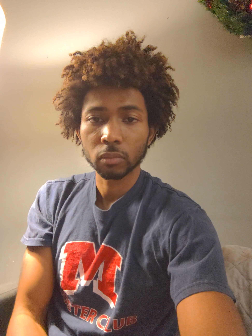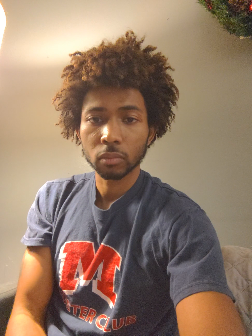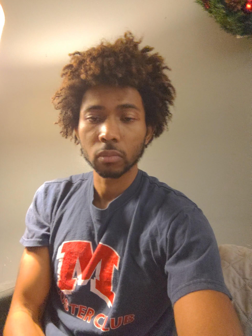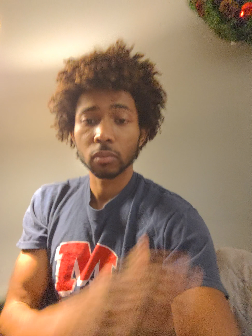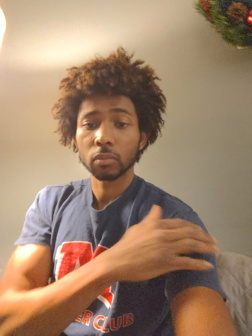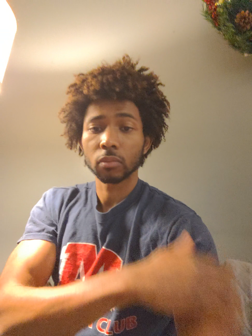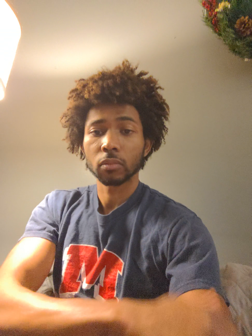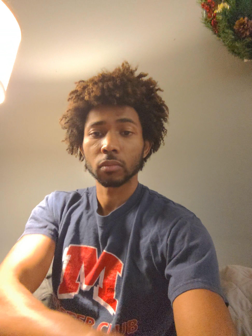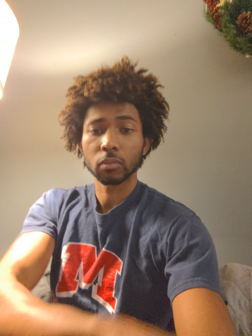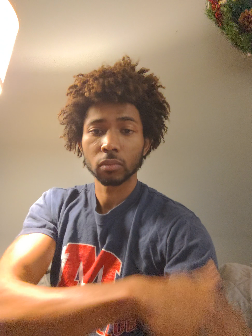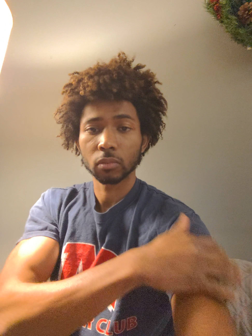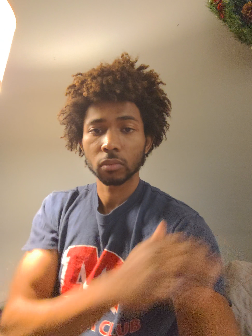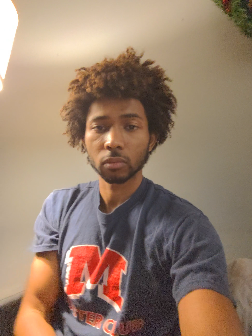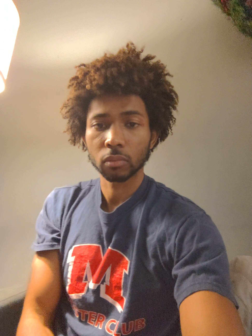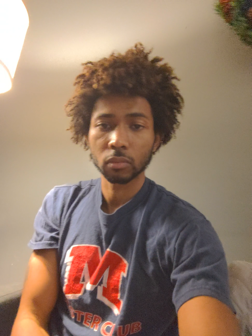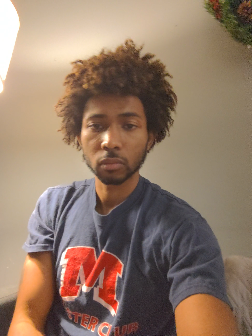arm